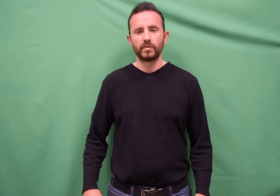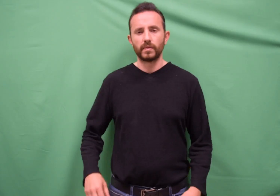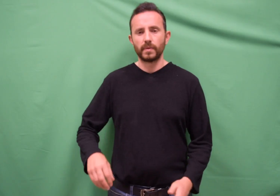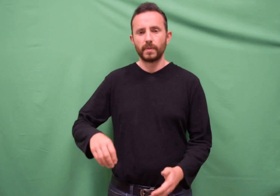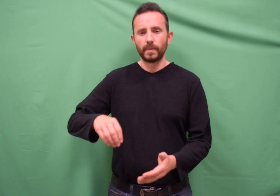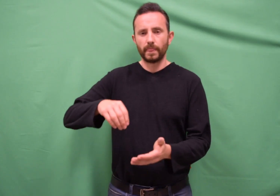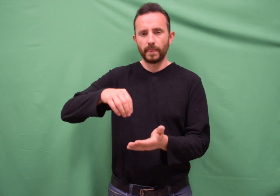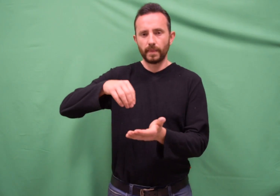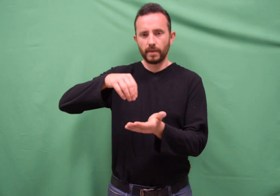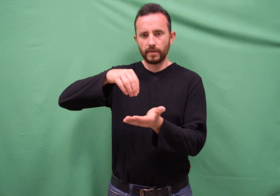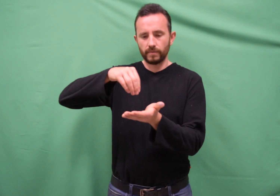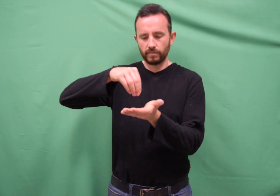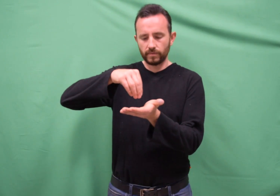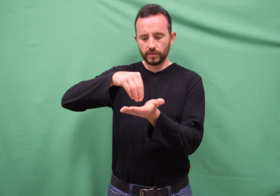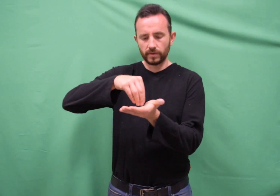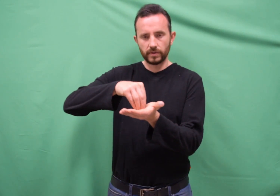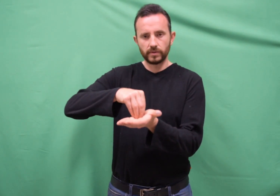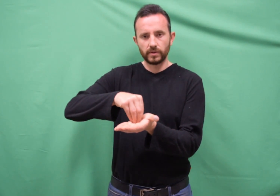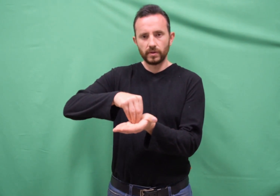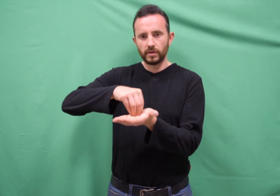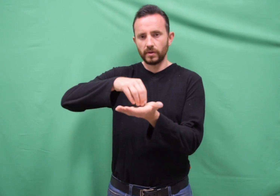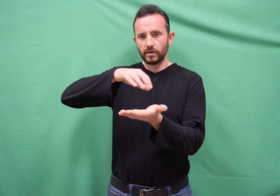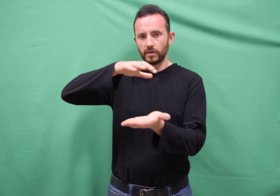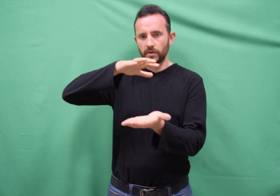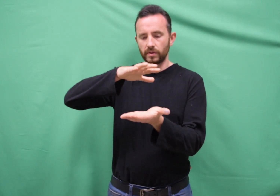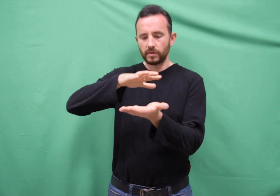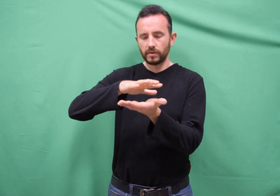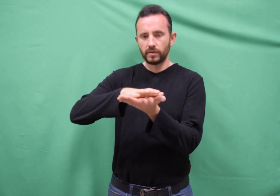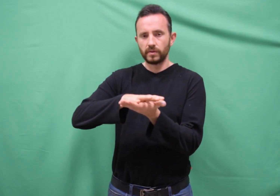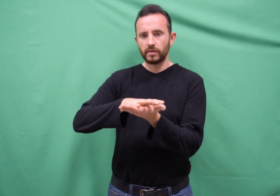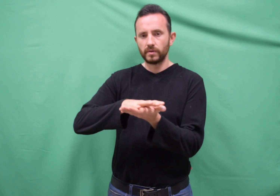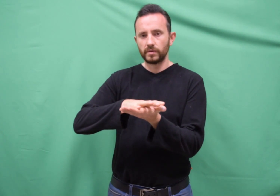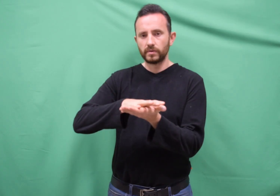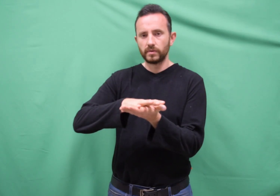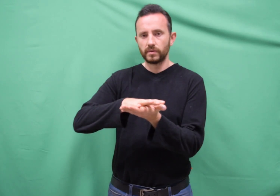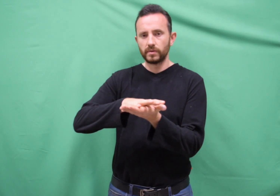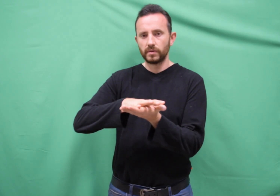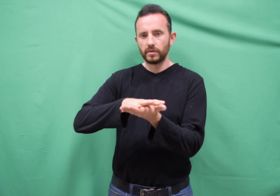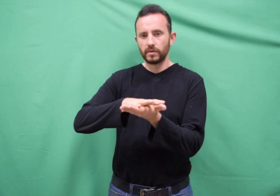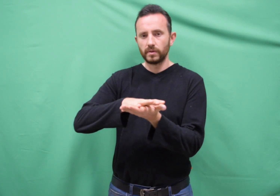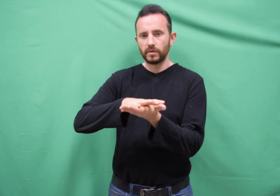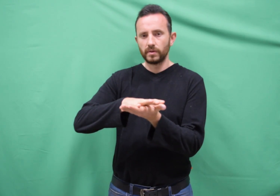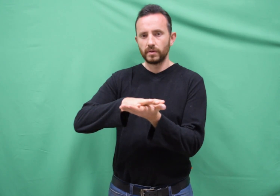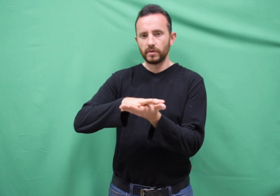cita